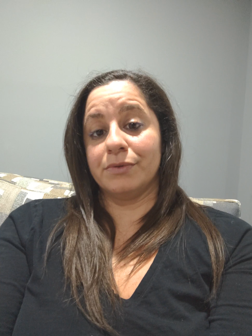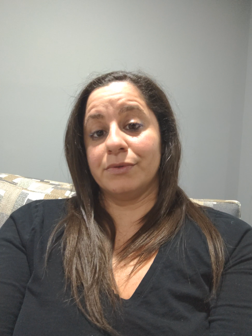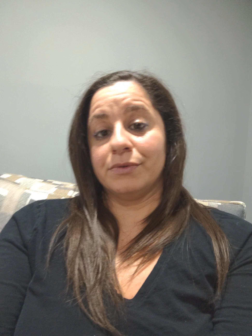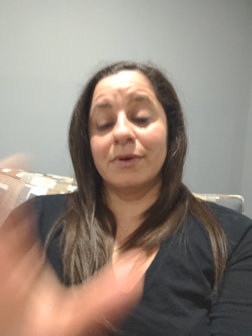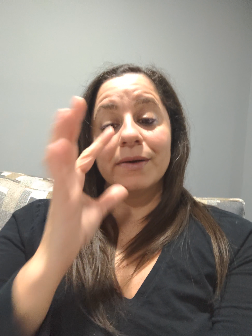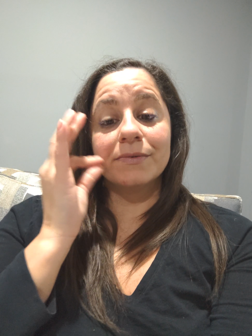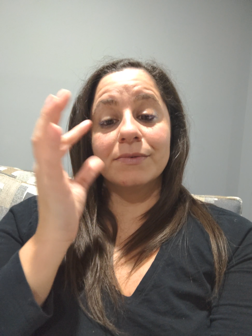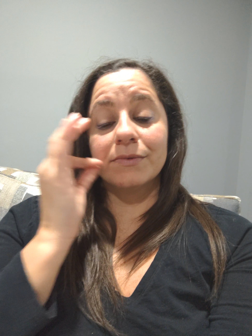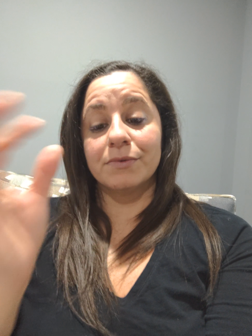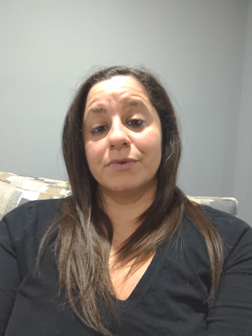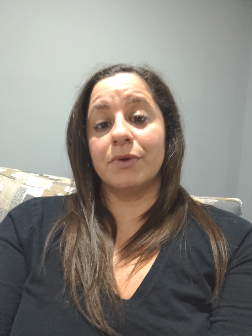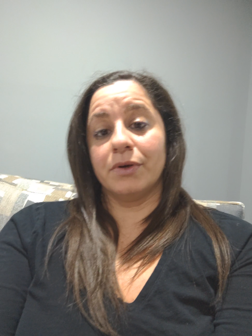cat